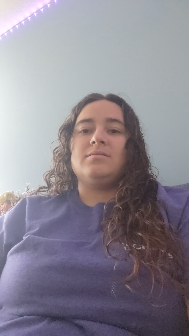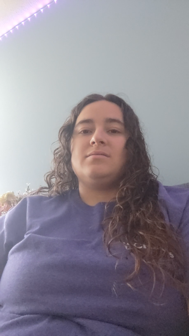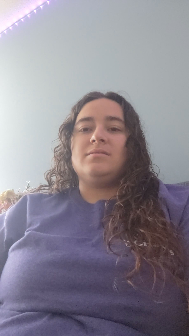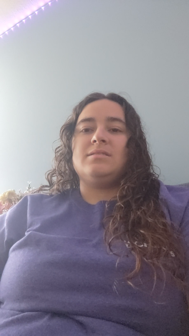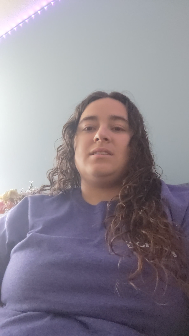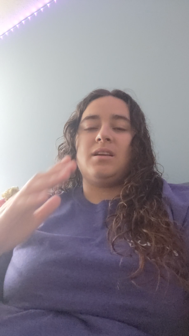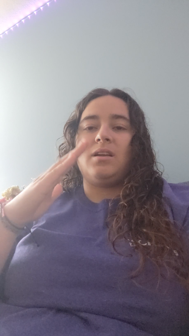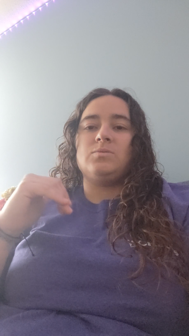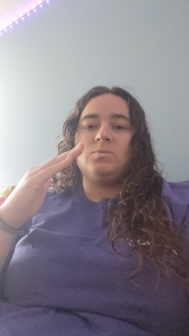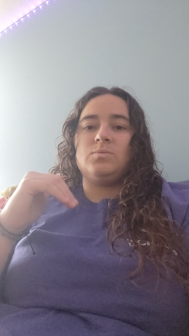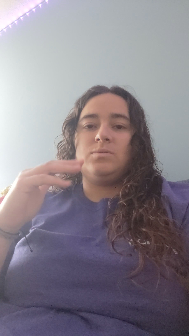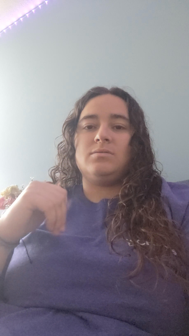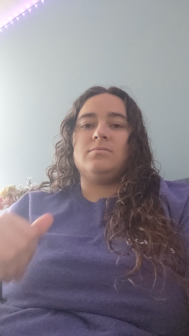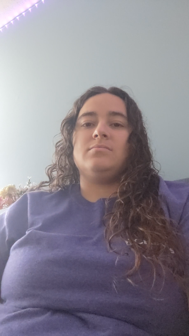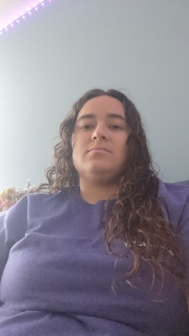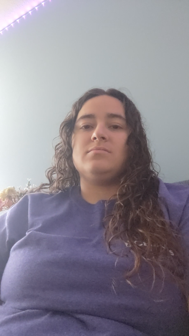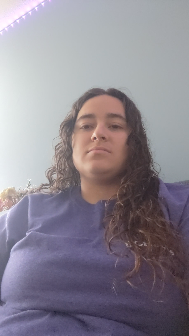downtown